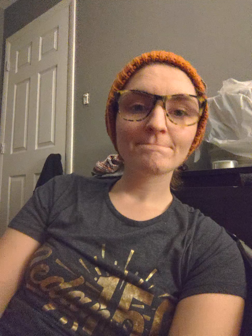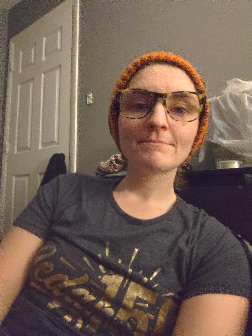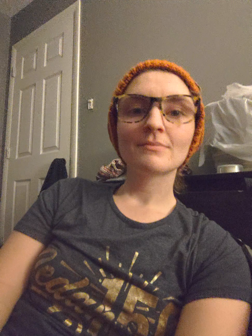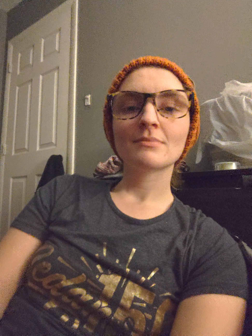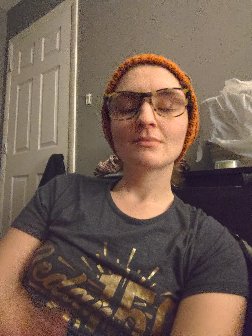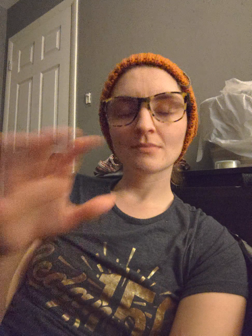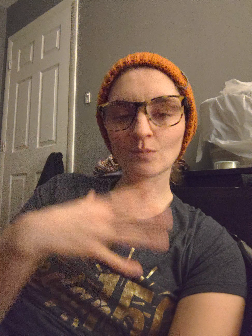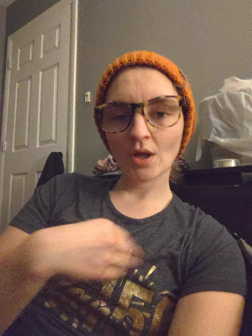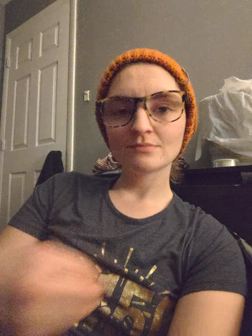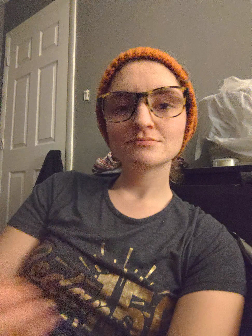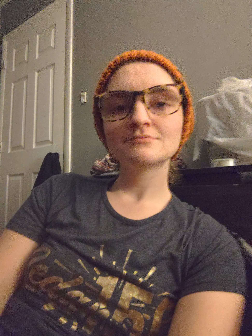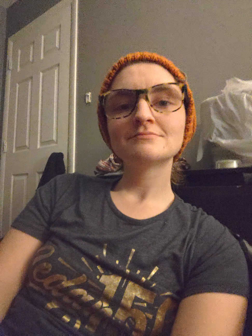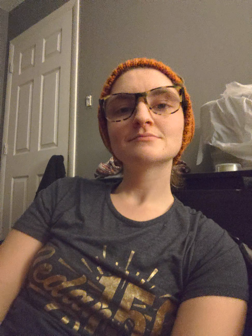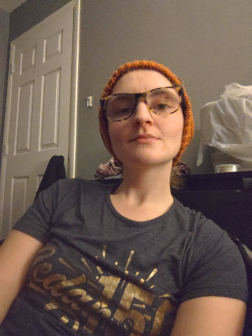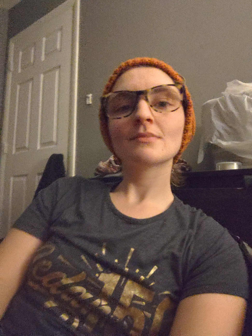white